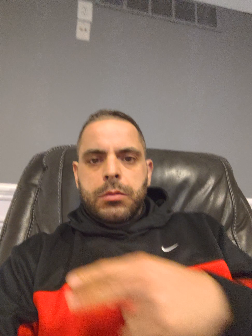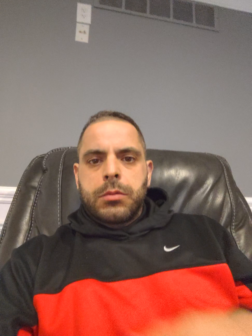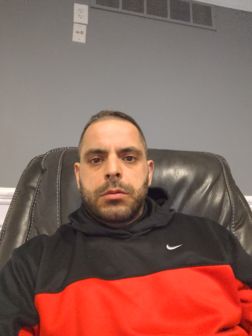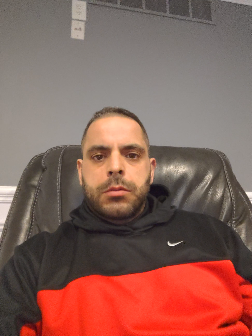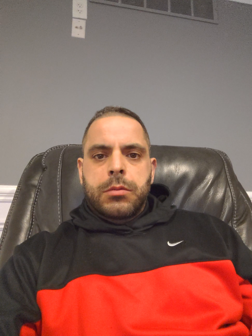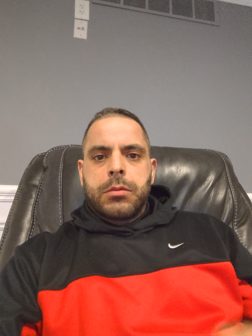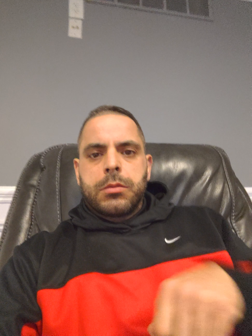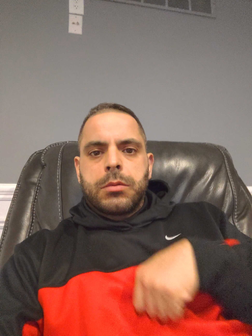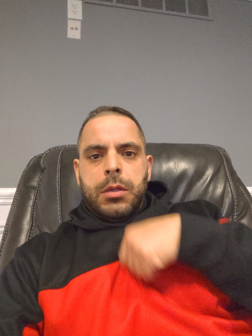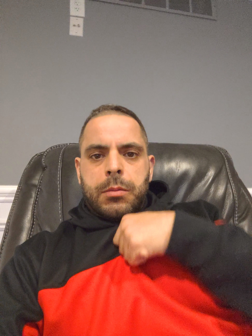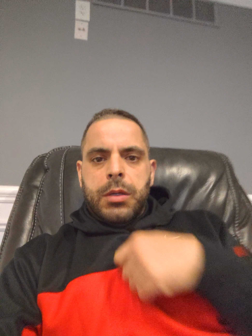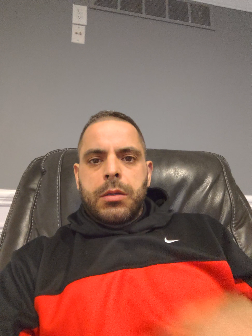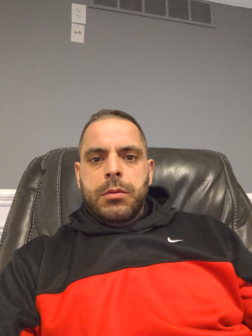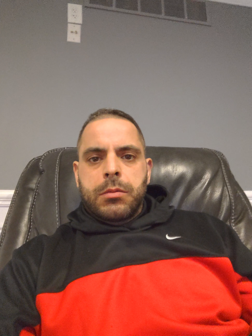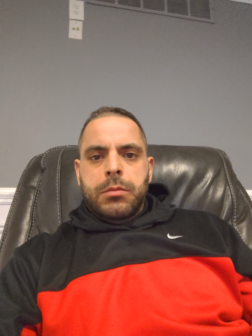zipper